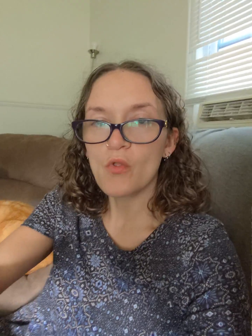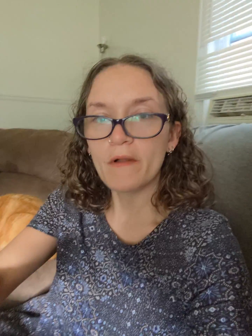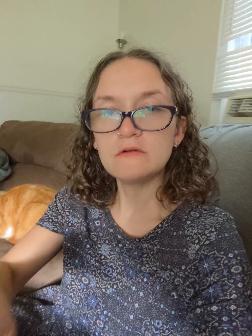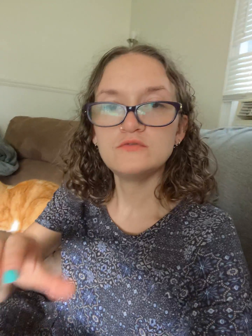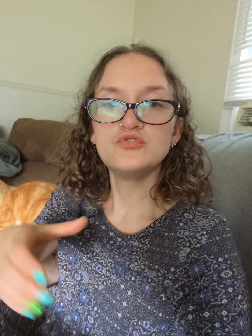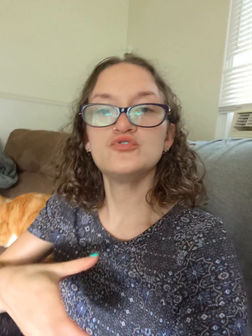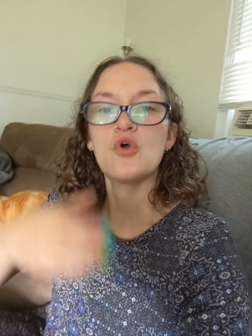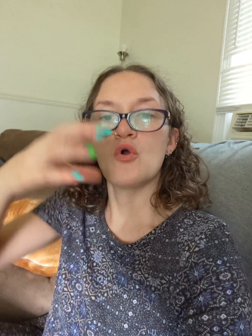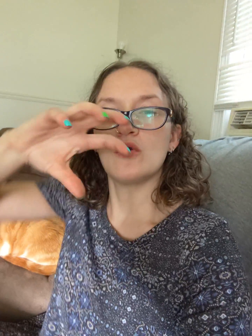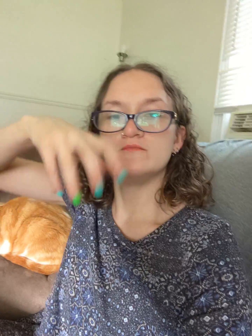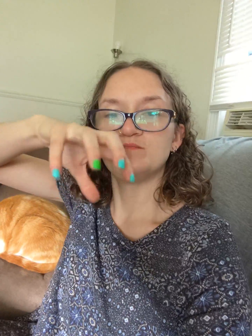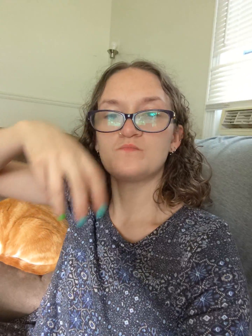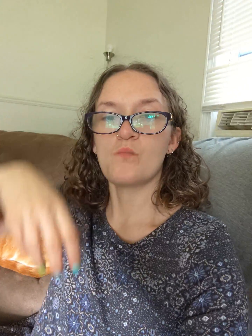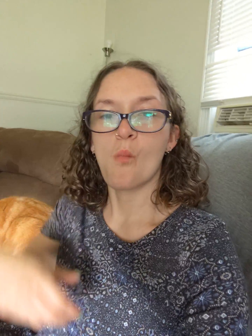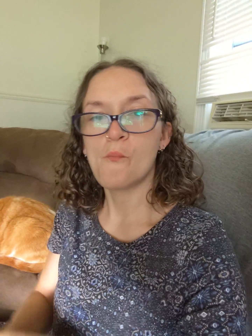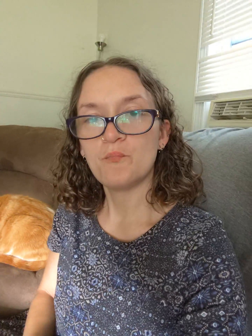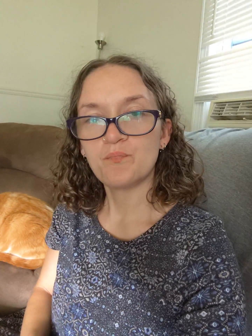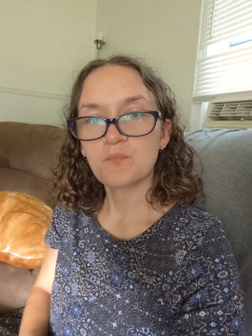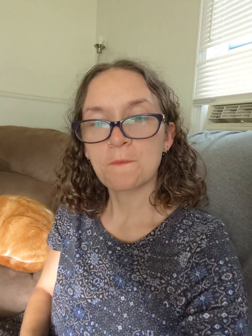jar